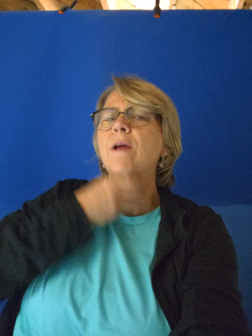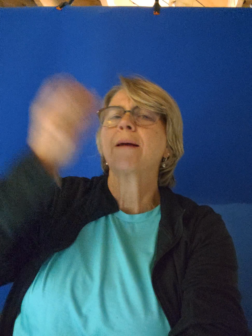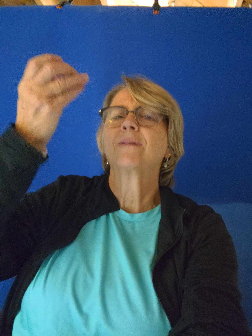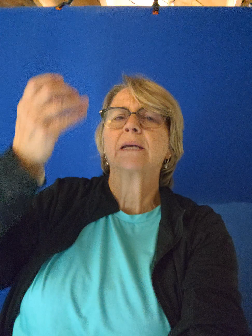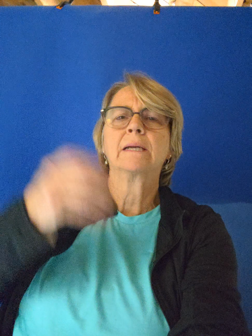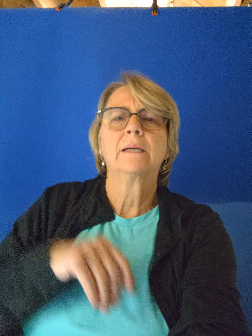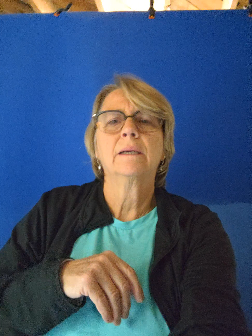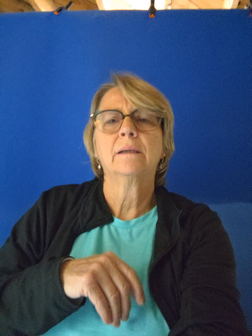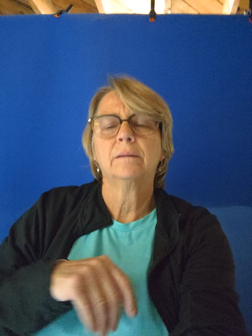giraffe